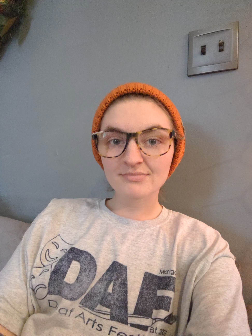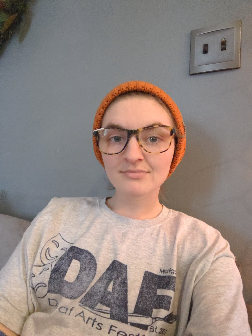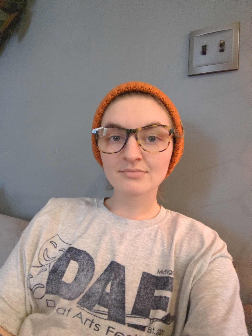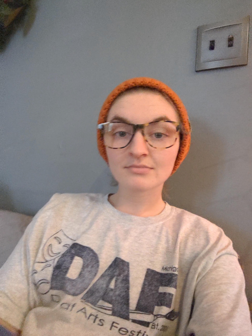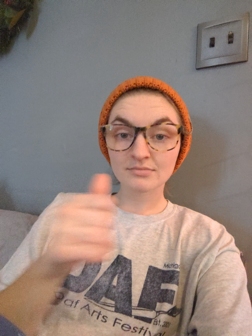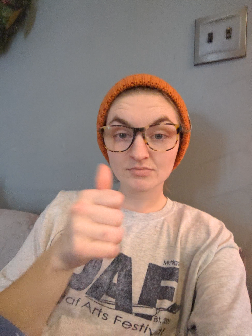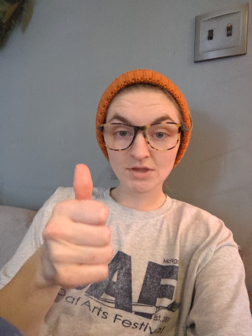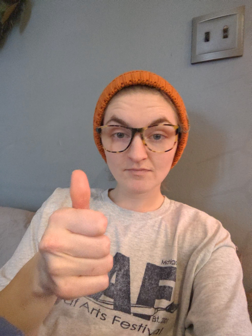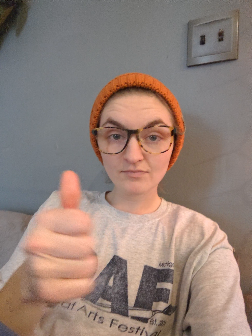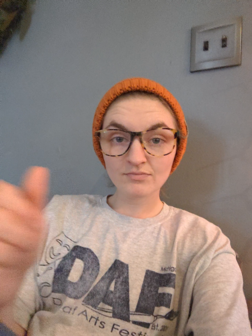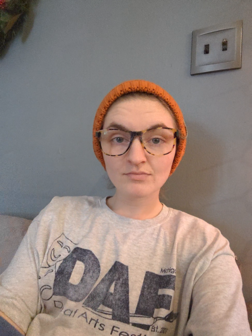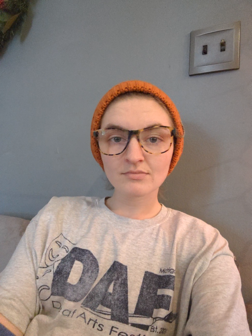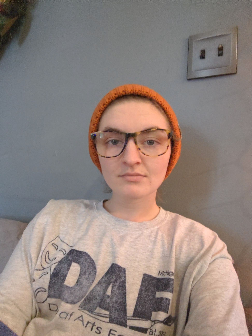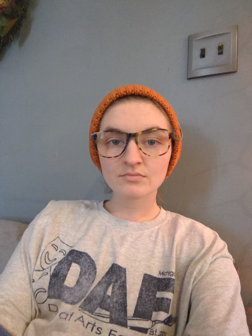yourself